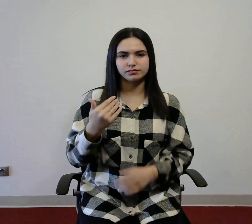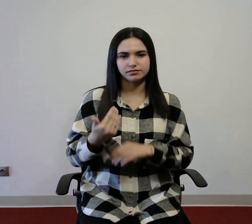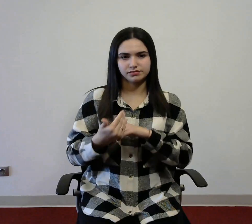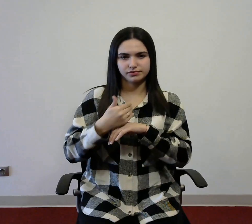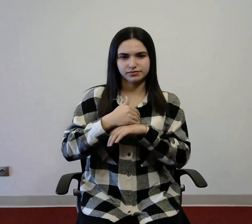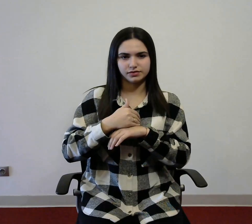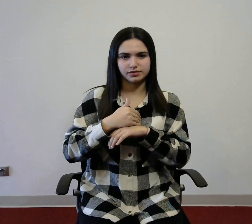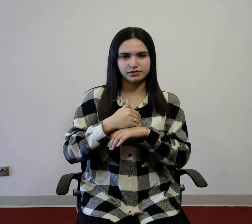müraciət